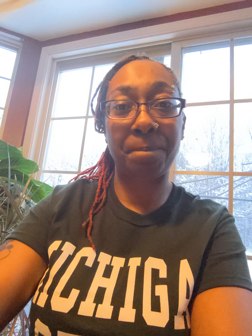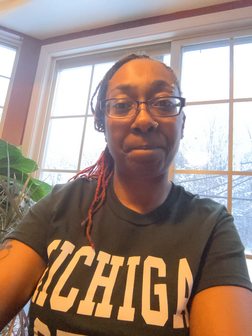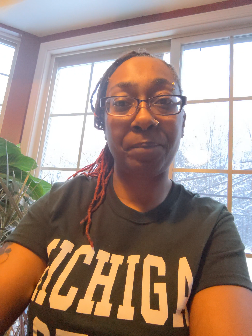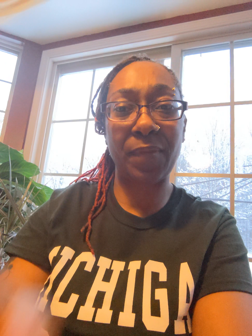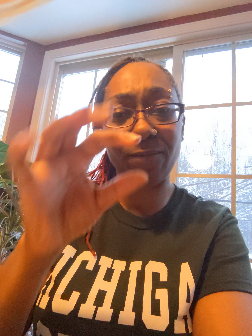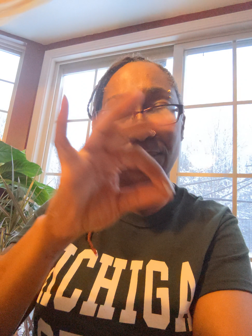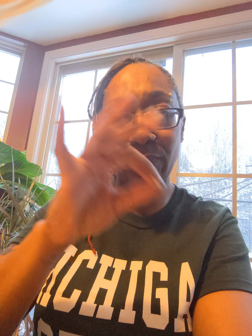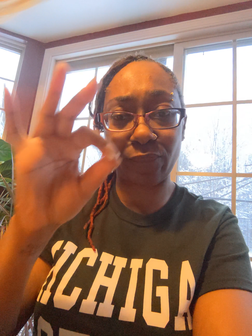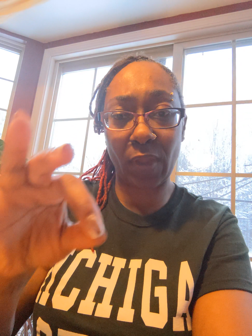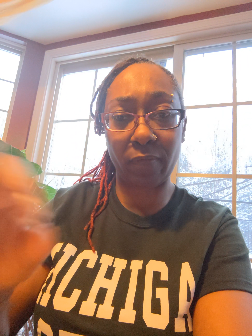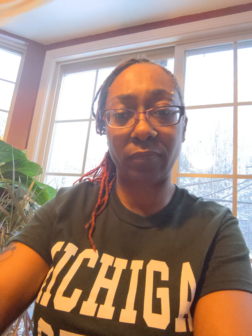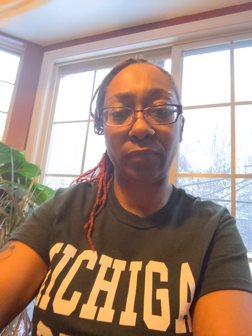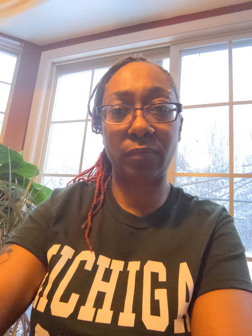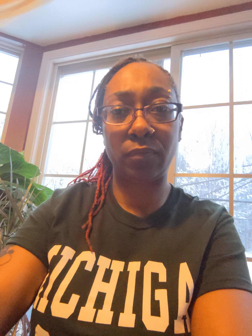french fries